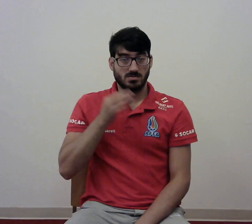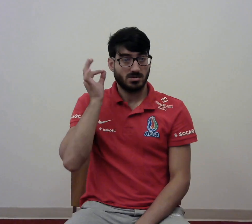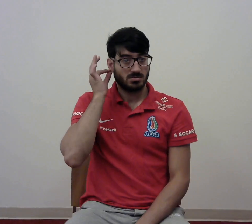həkim